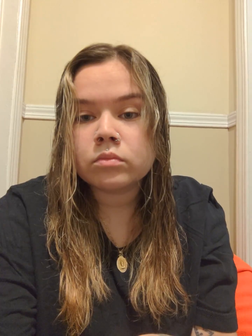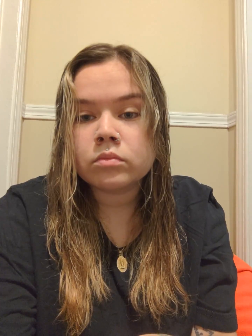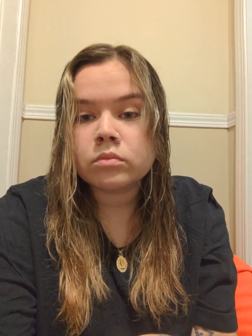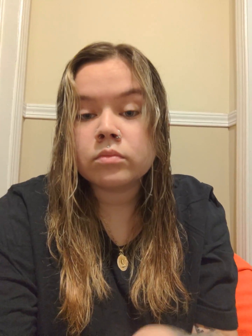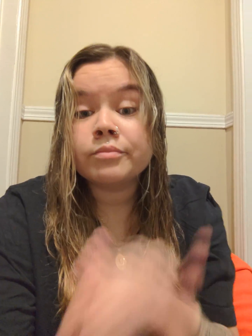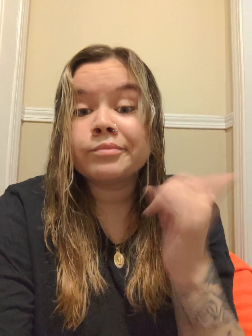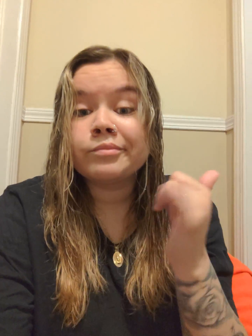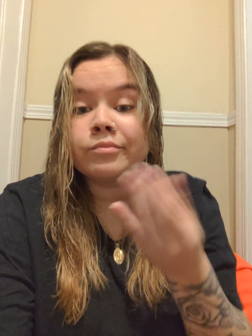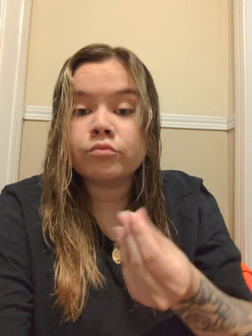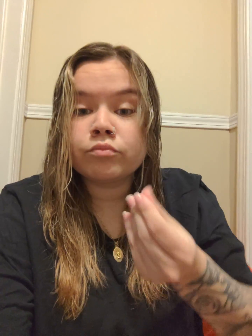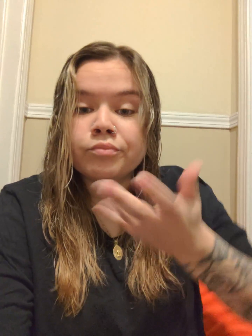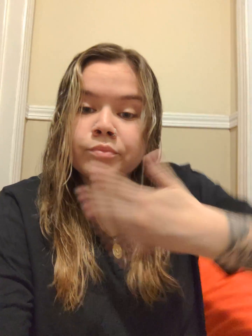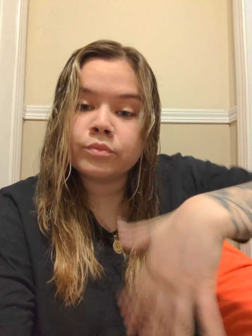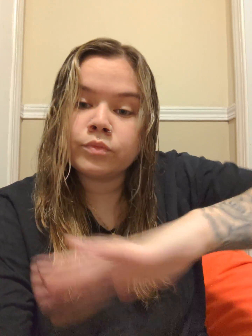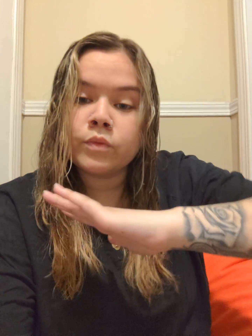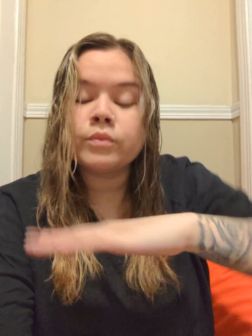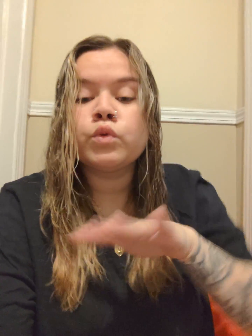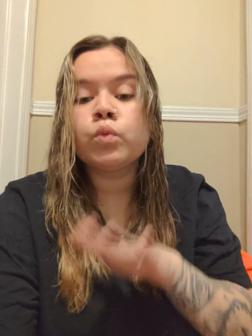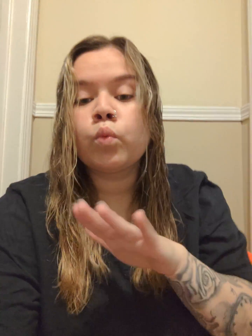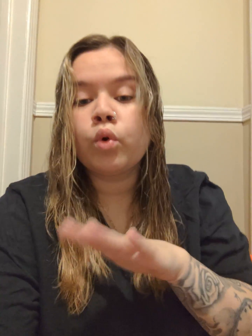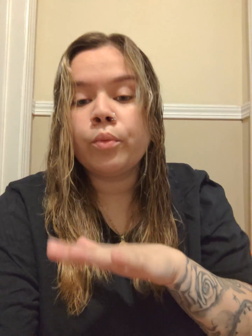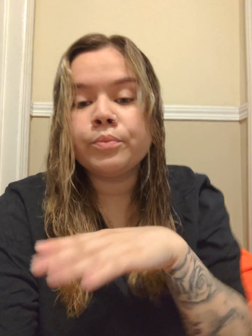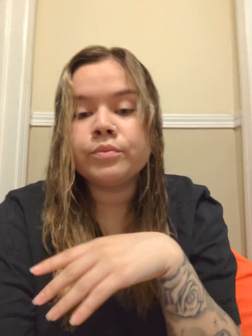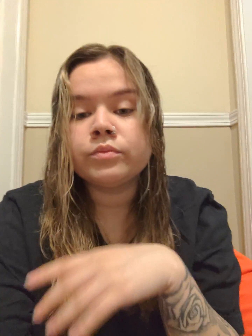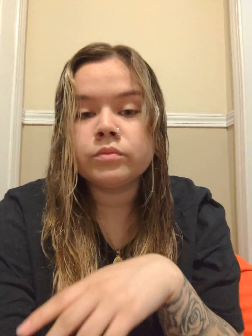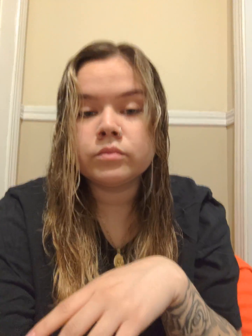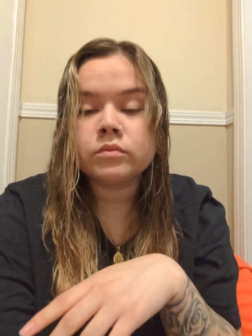playground